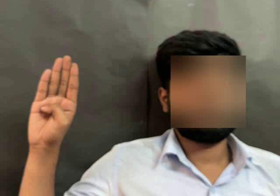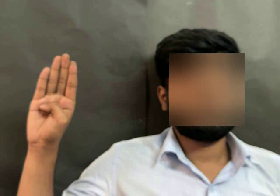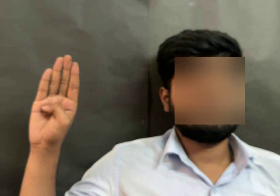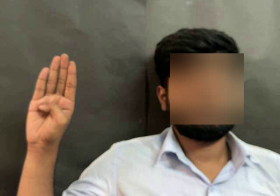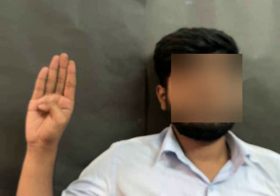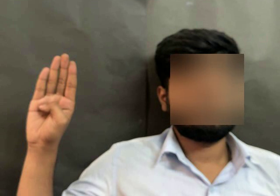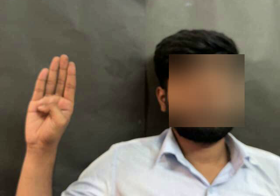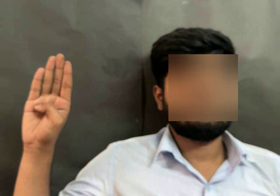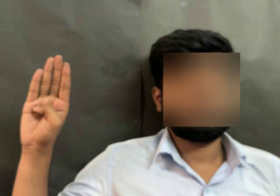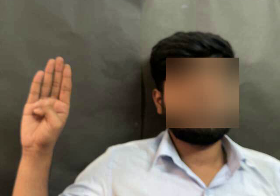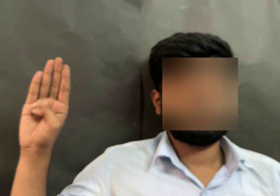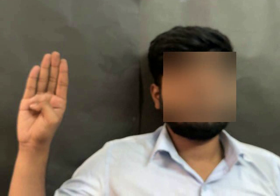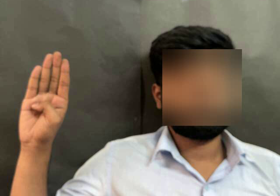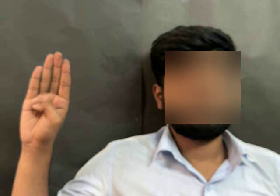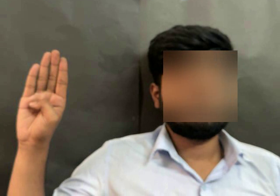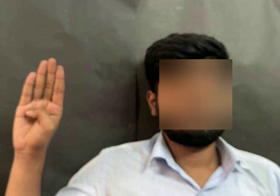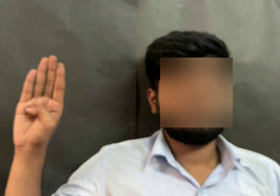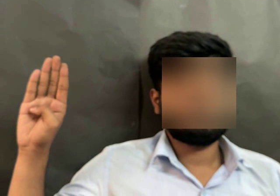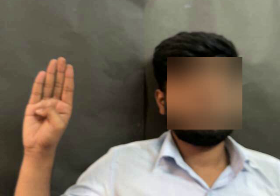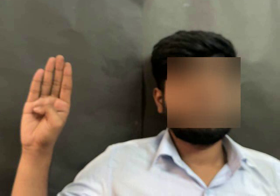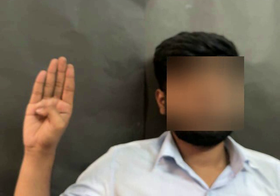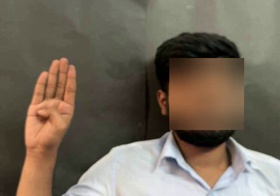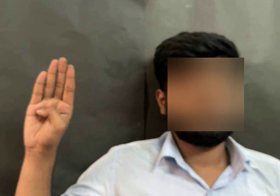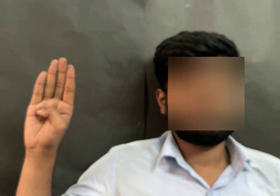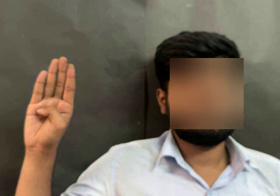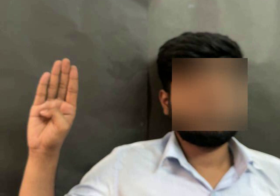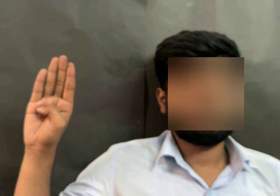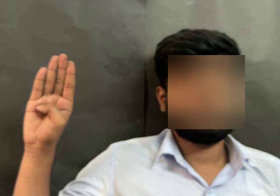B